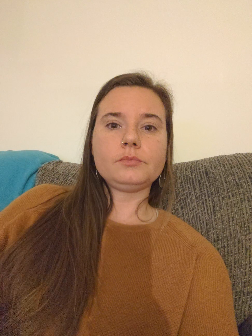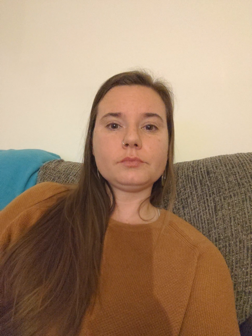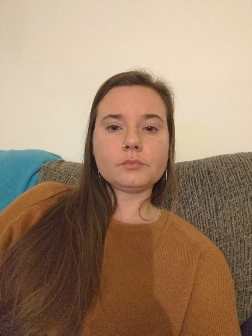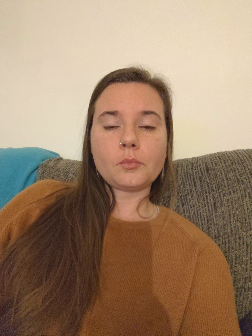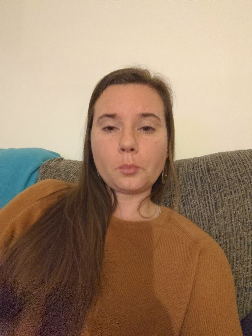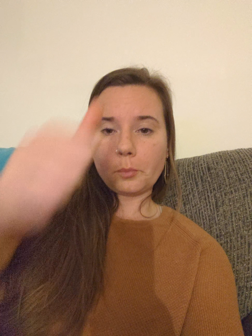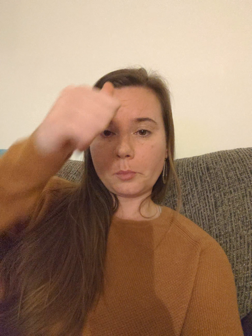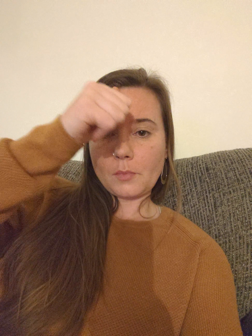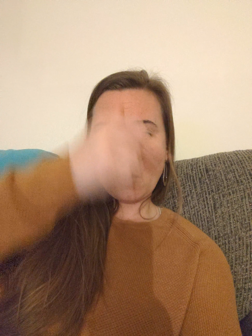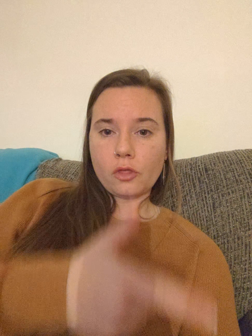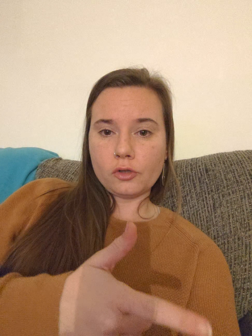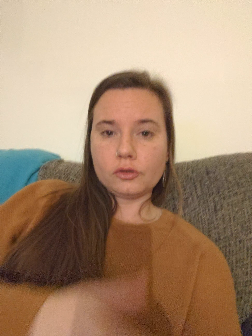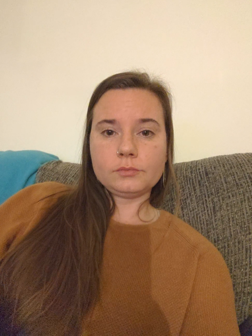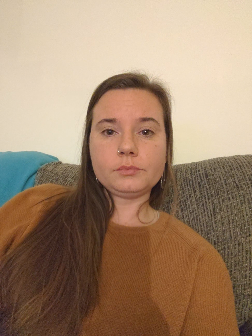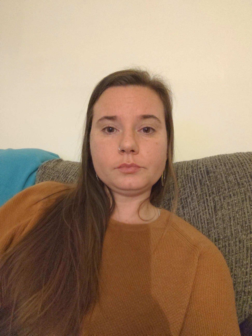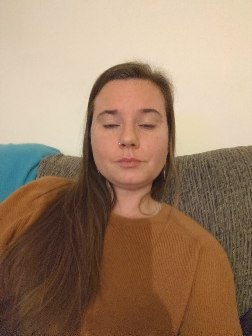brother